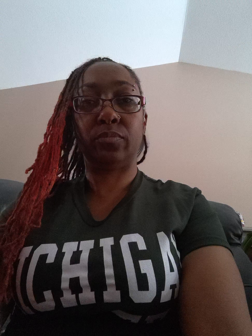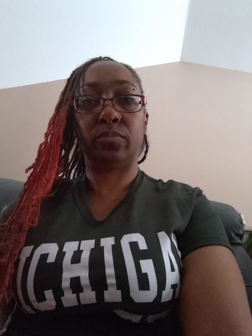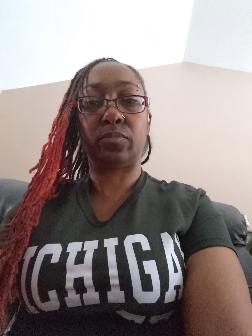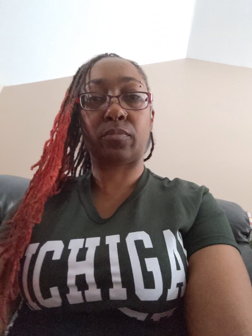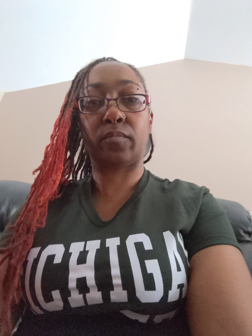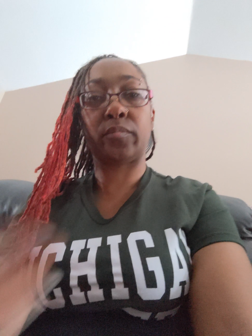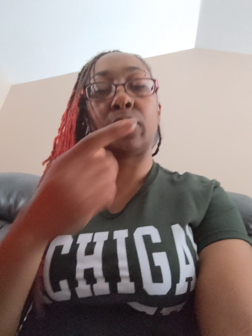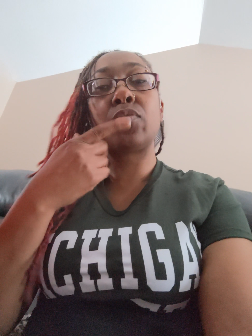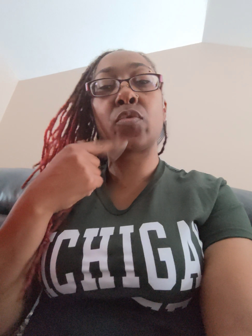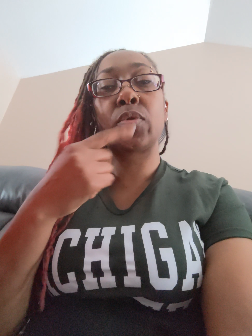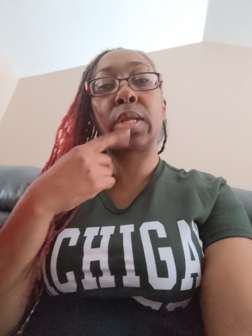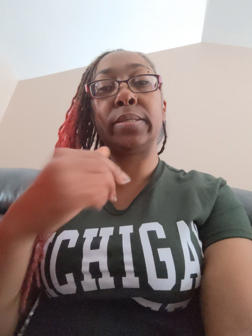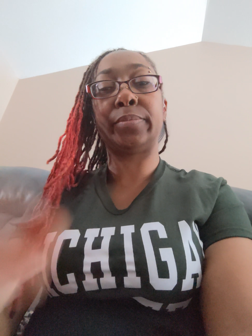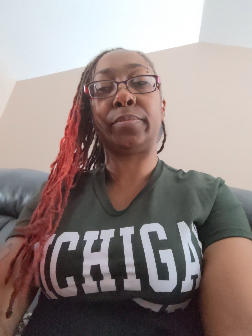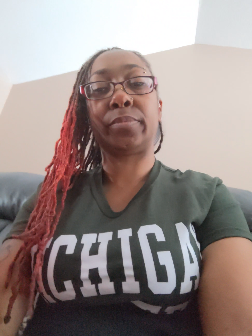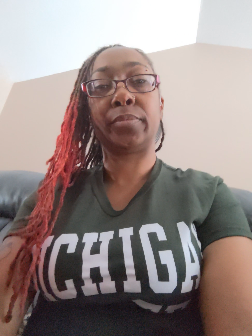red